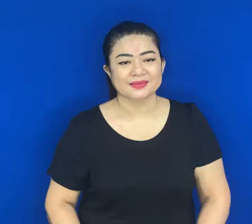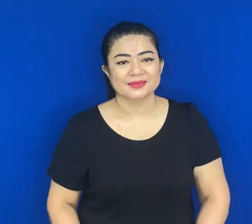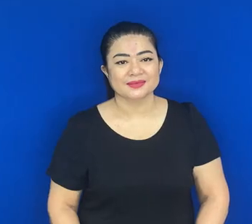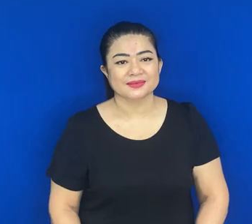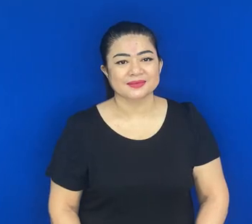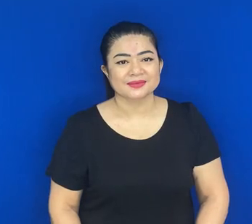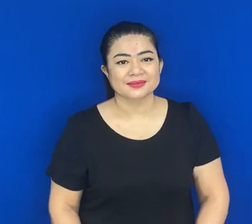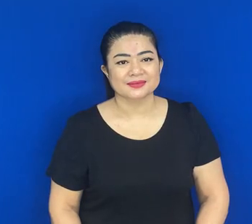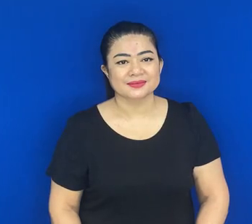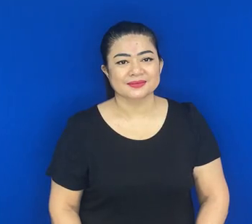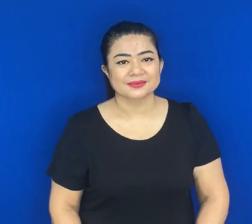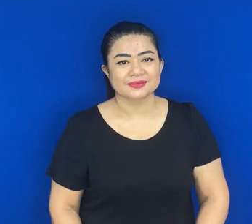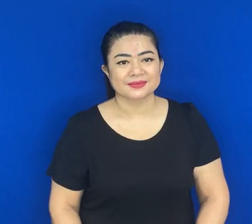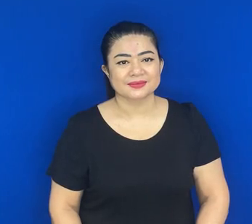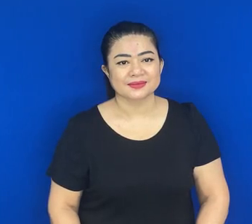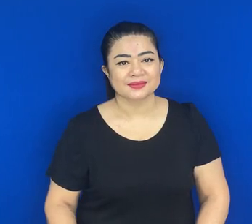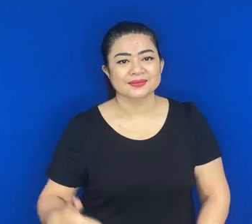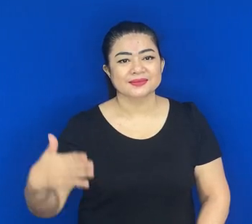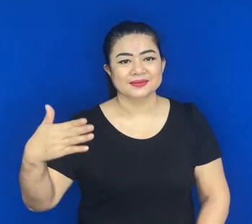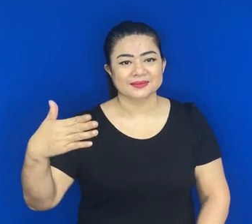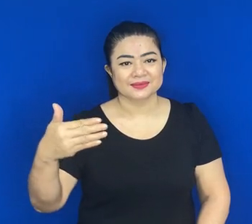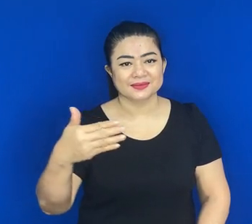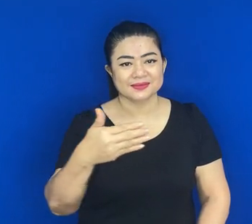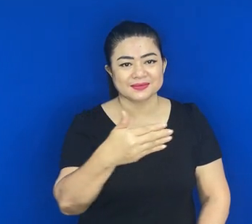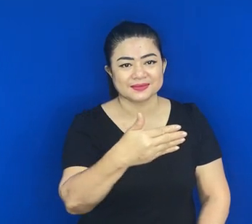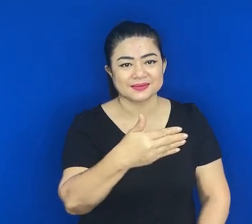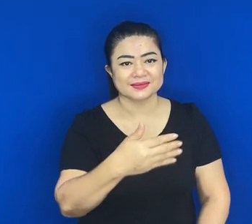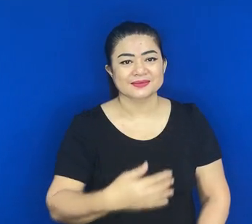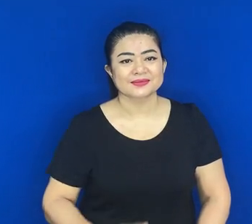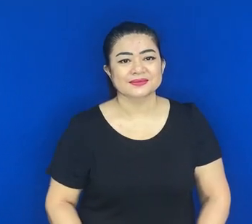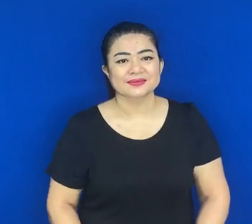fish